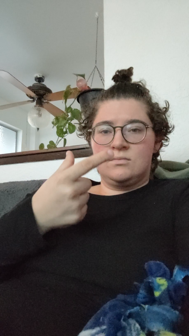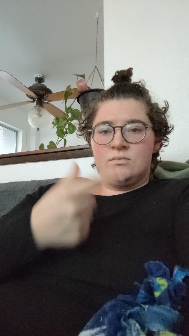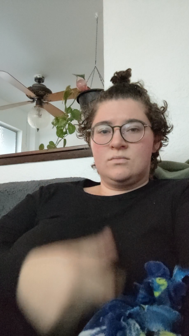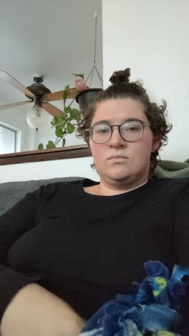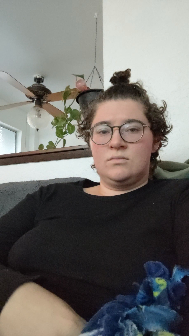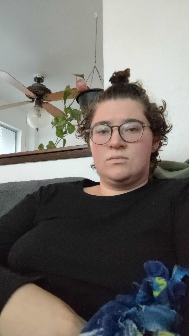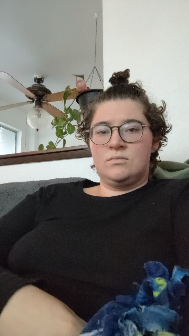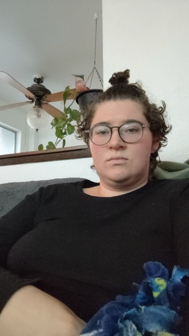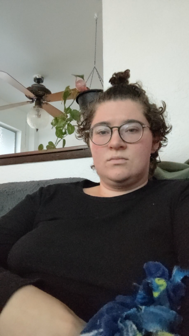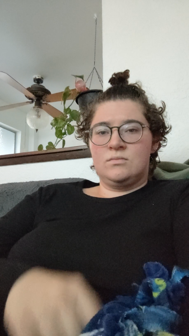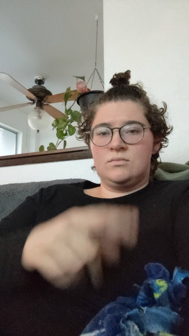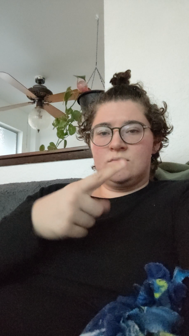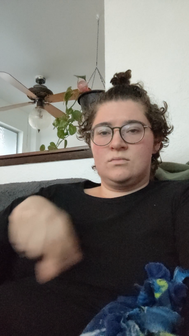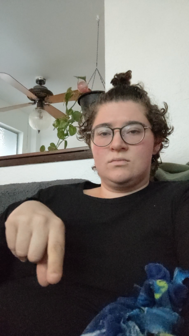cut